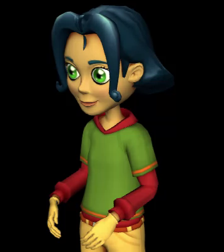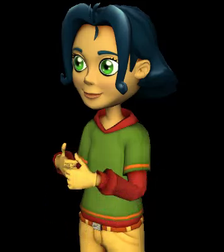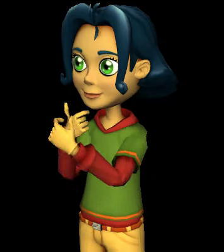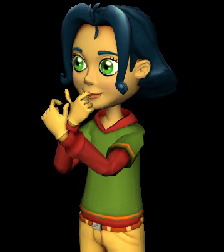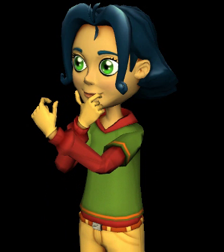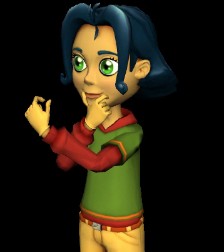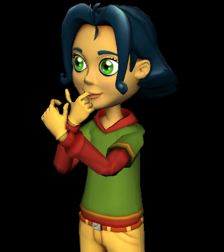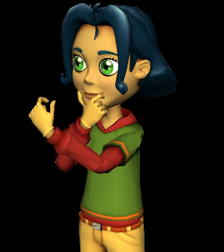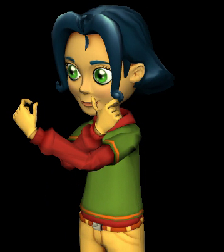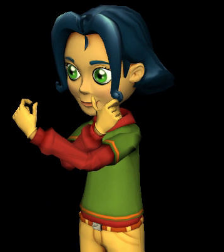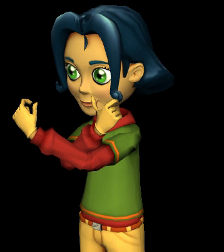يضحك